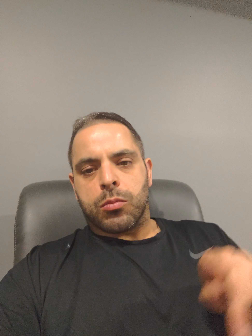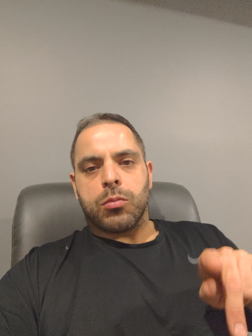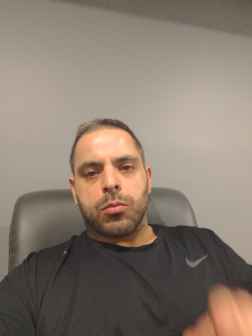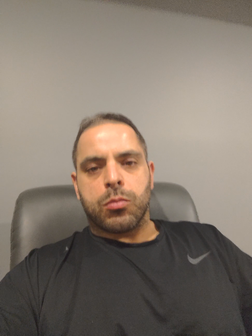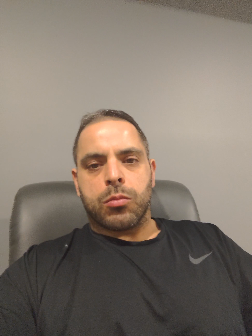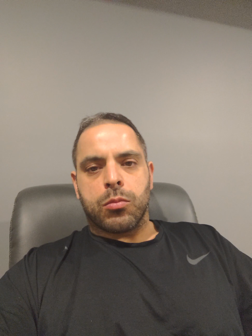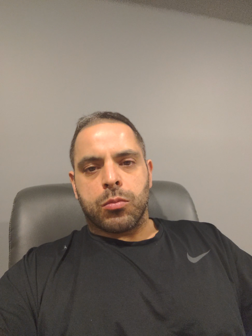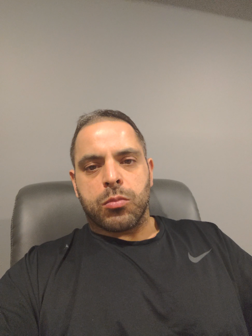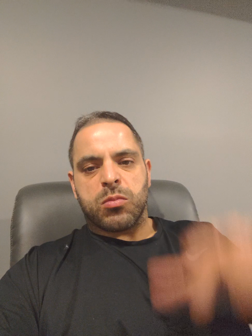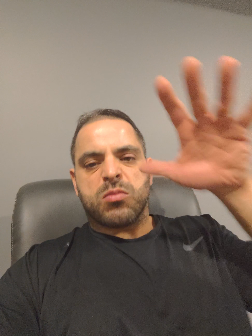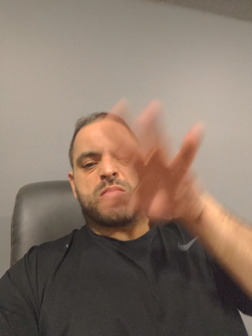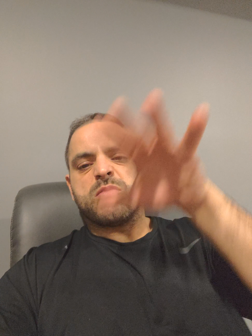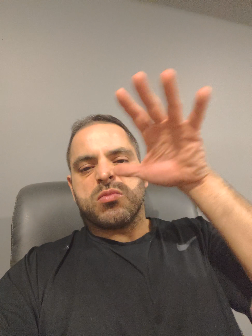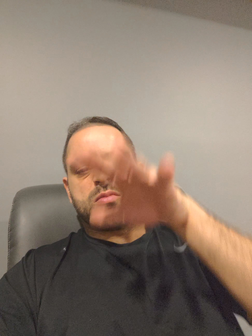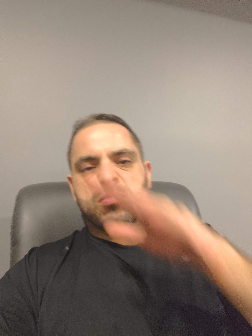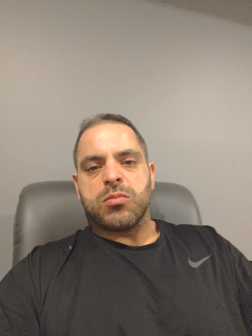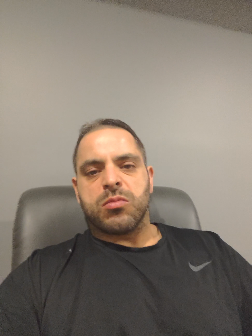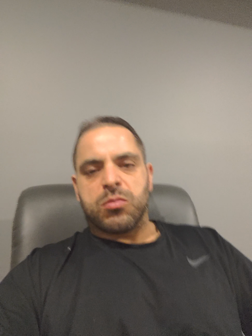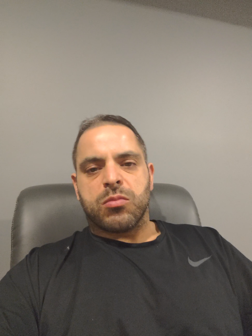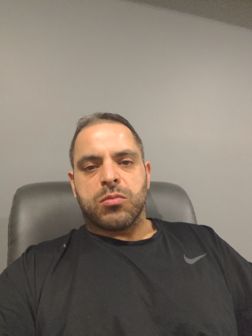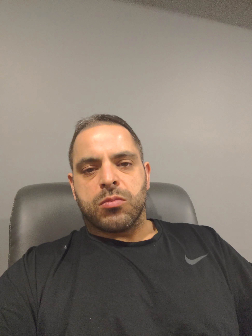alligator